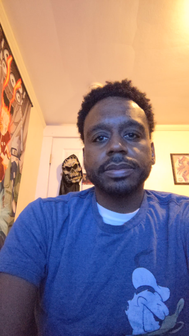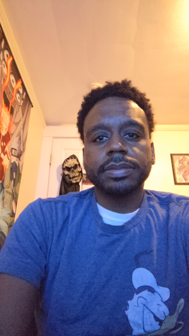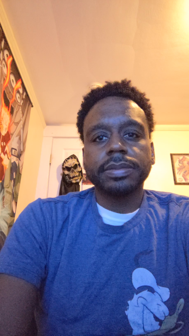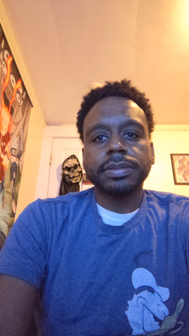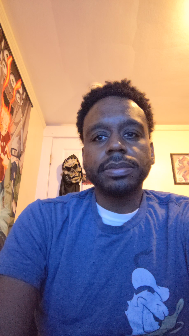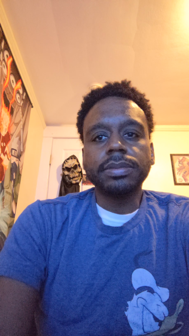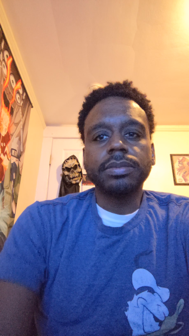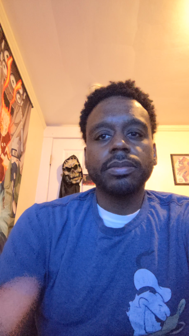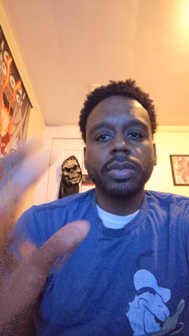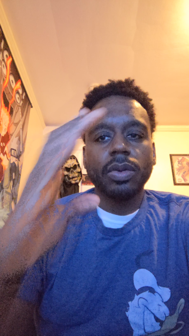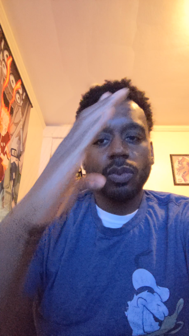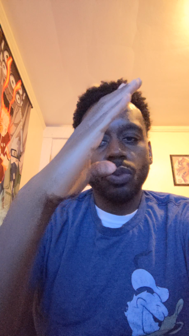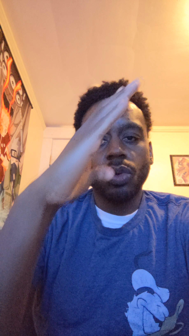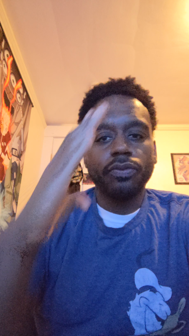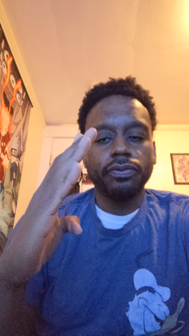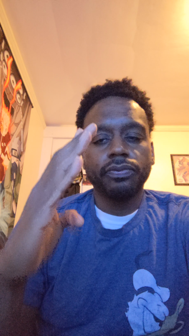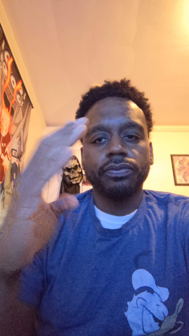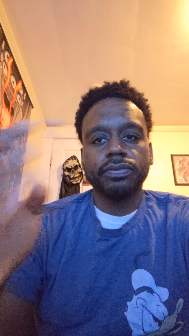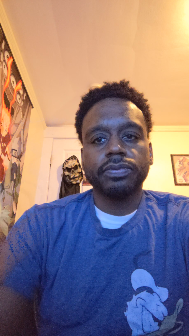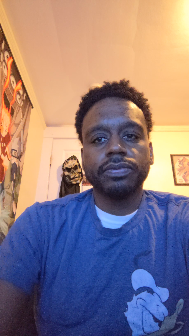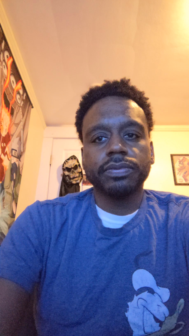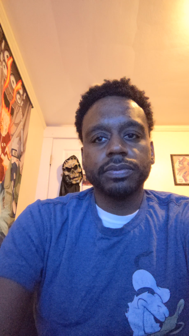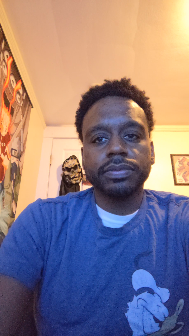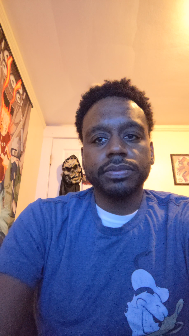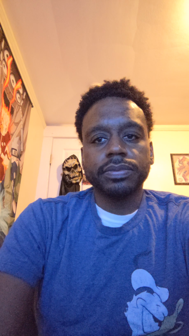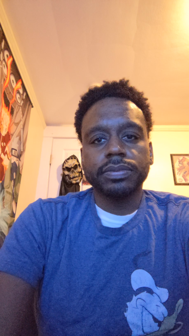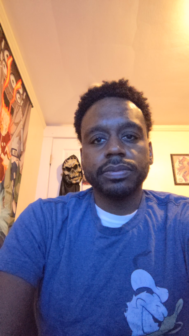roof